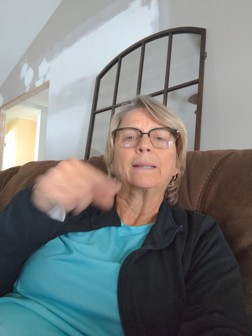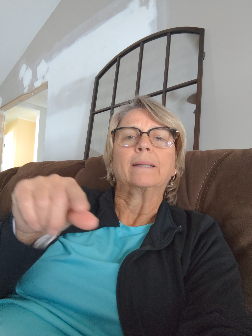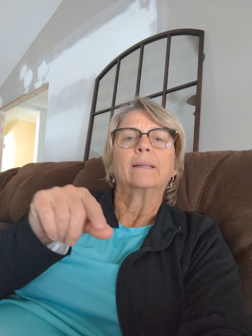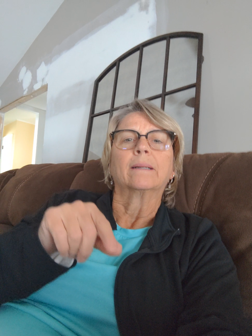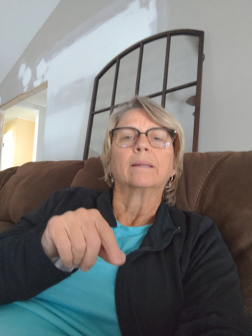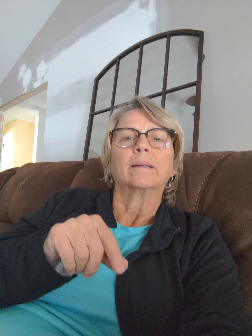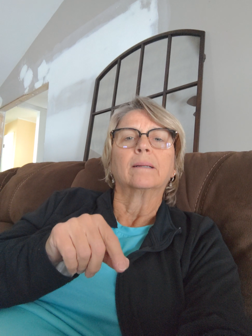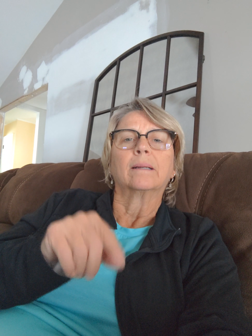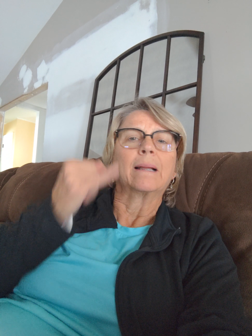green